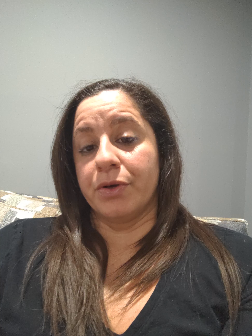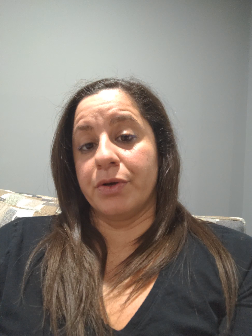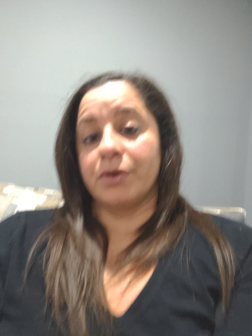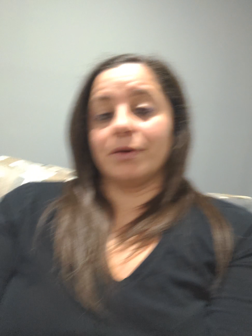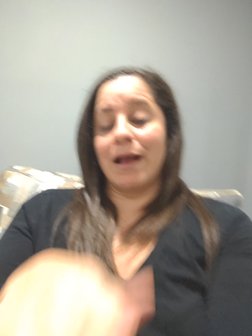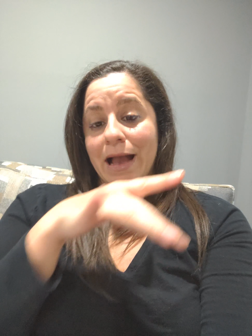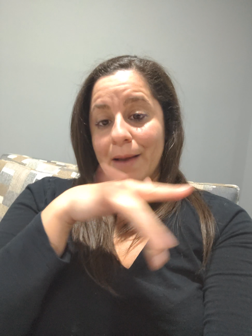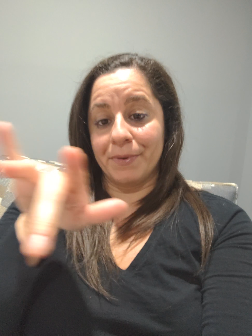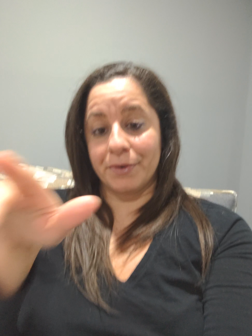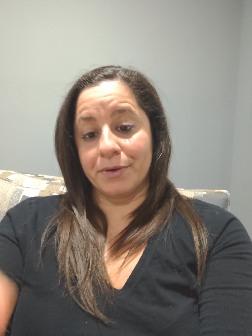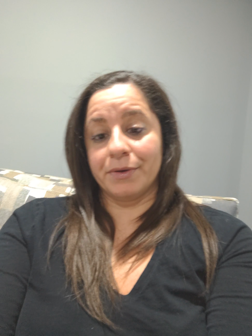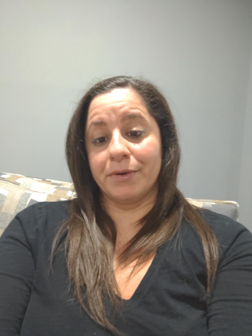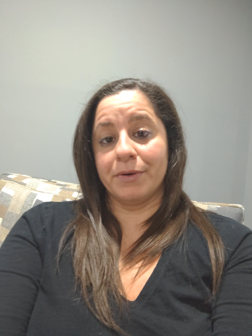empty